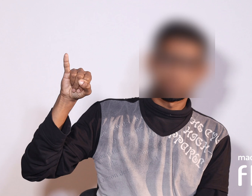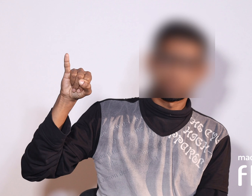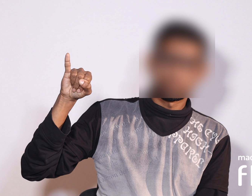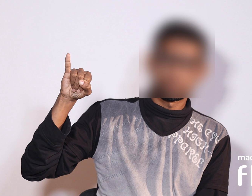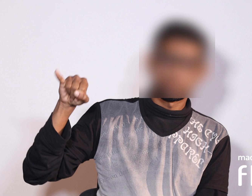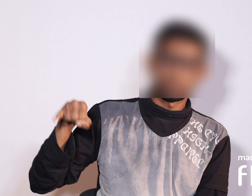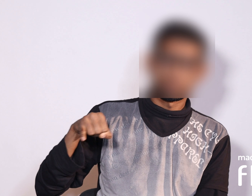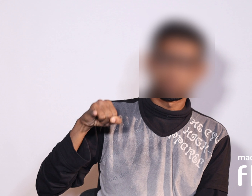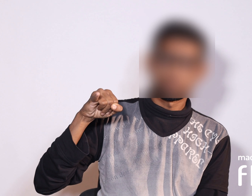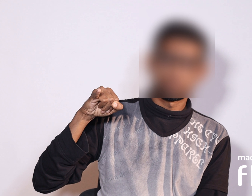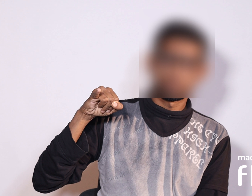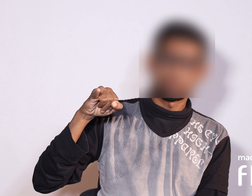ج